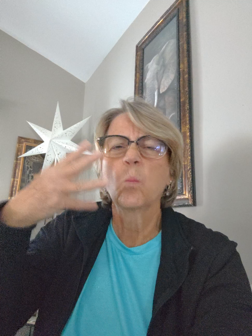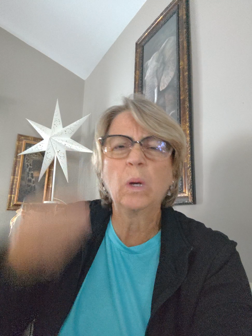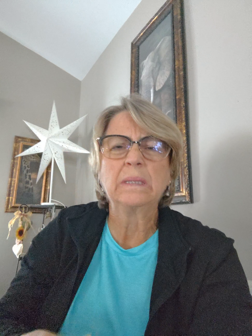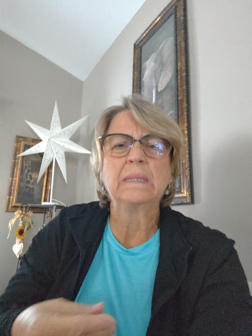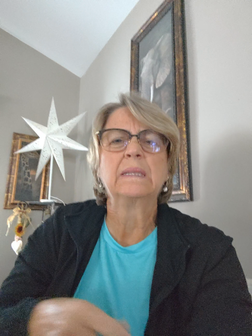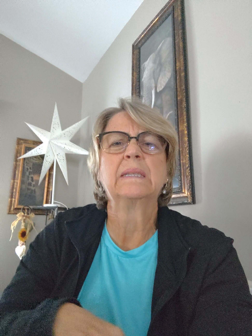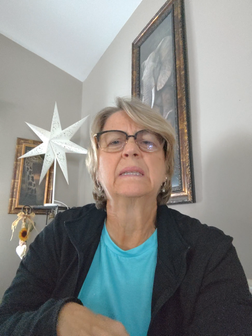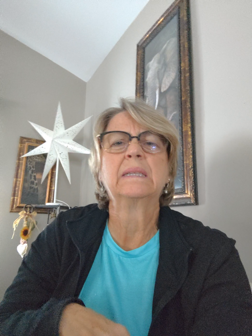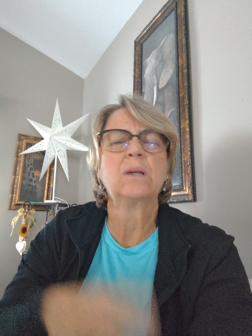wet